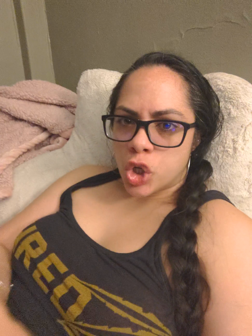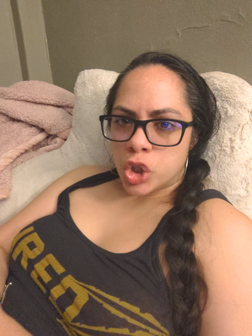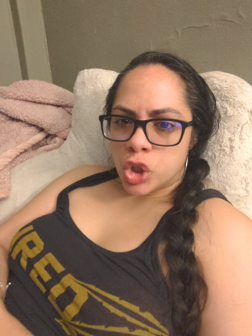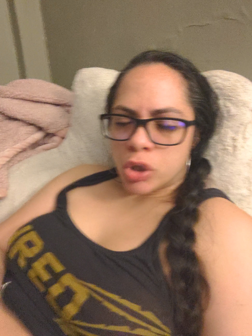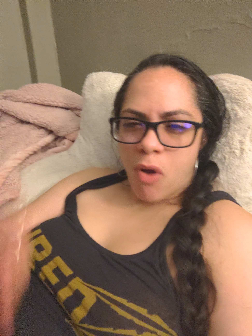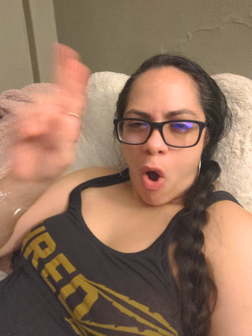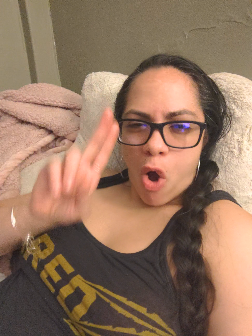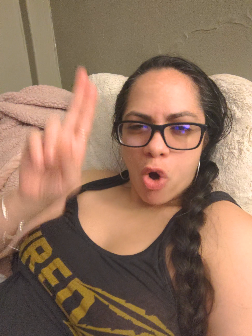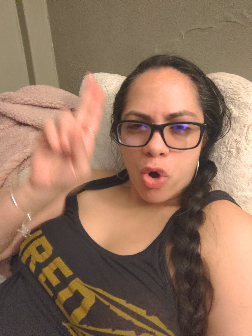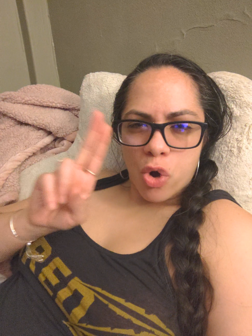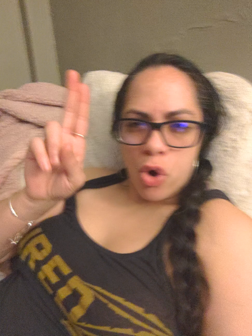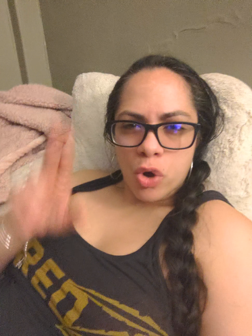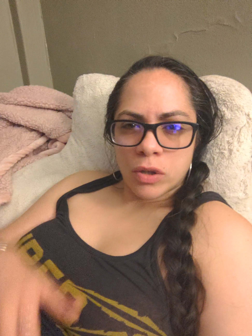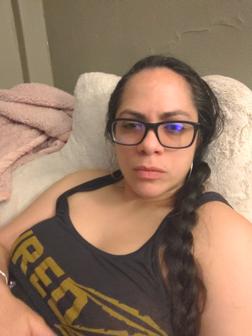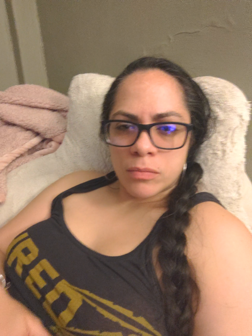uncle